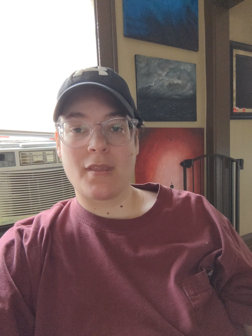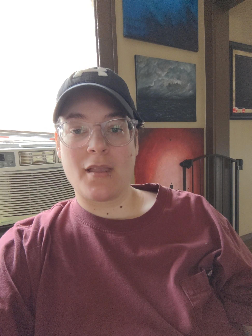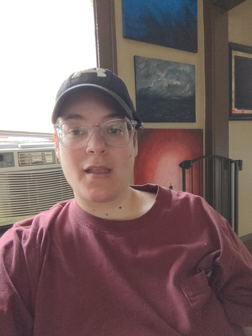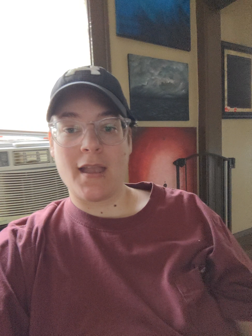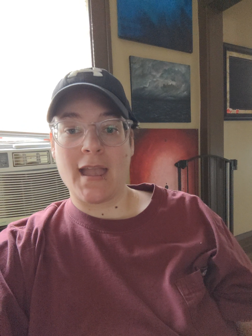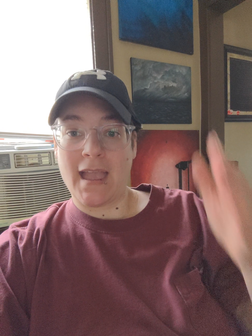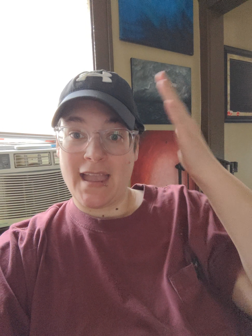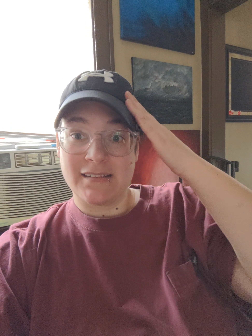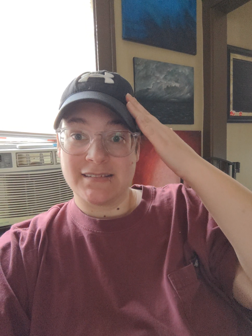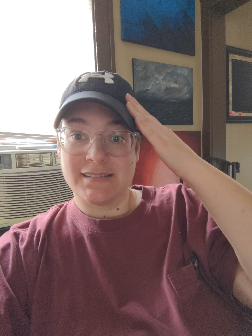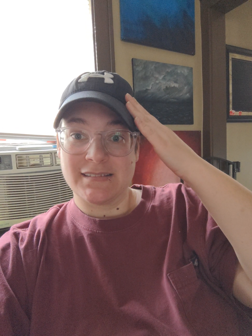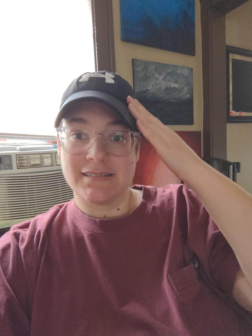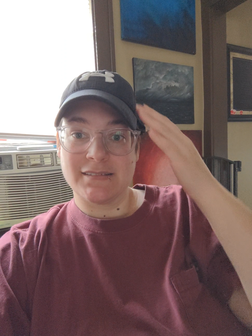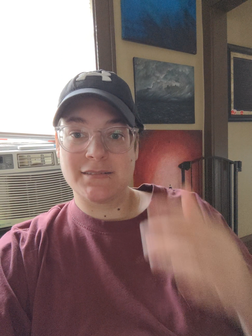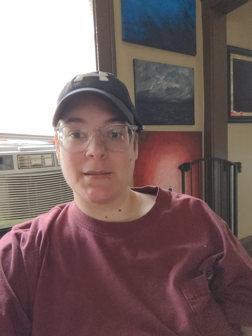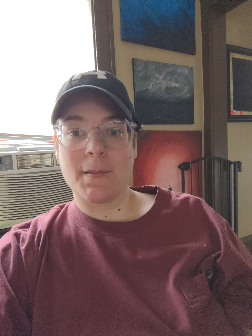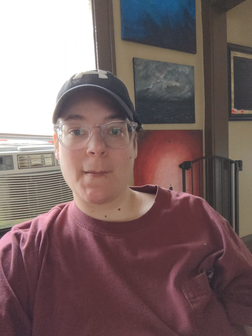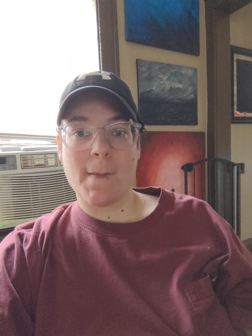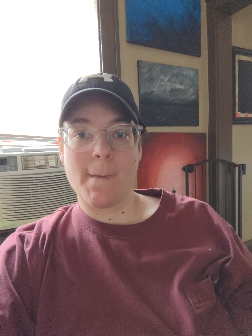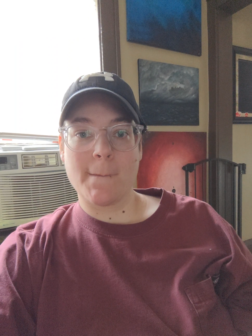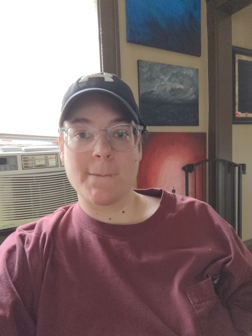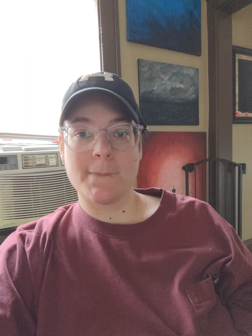hat